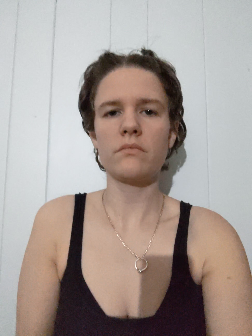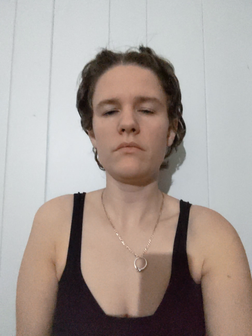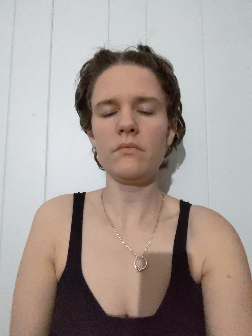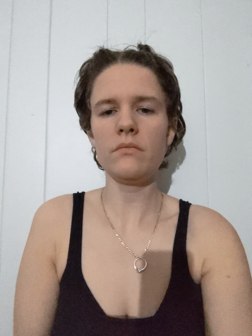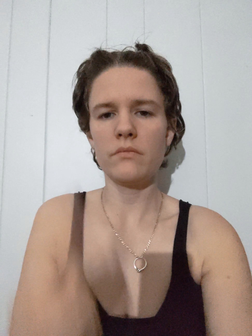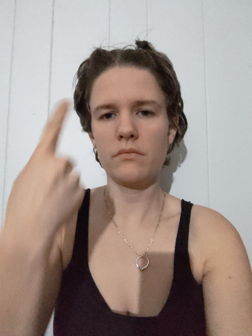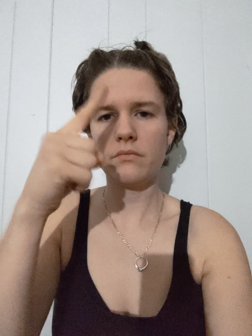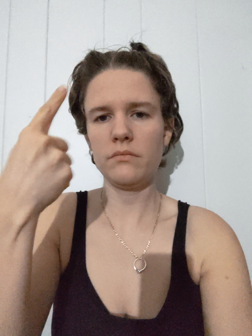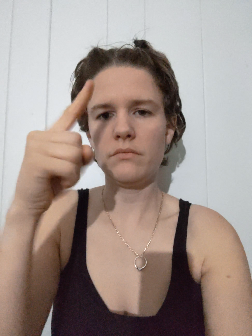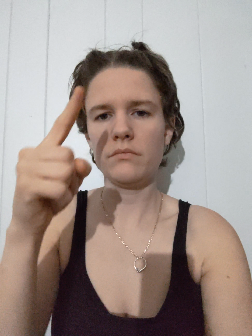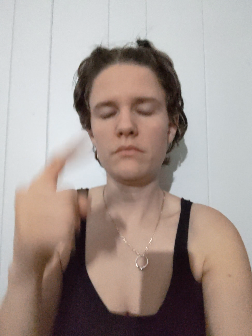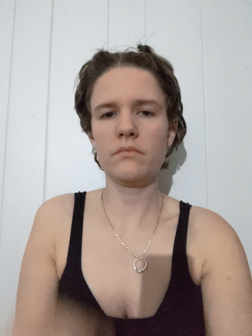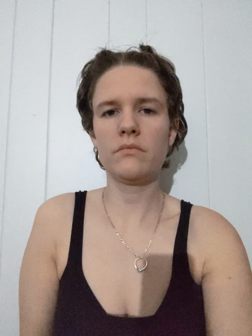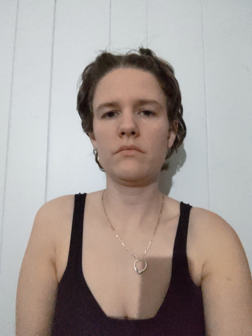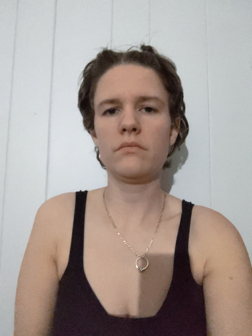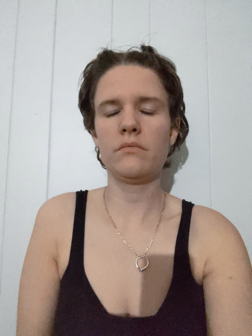for